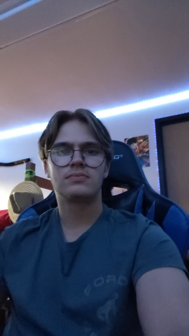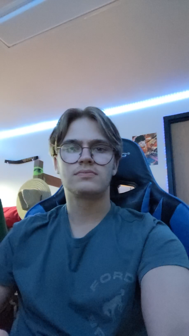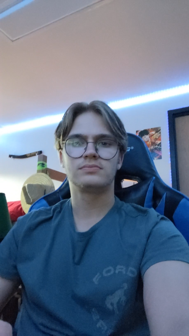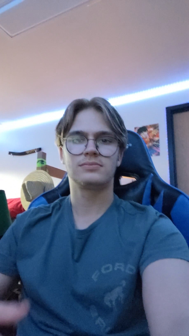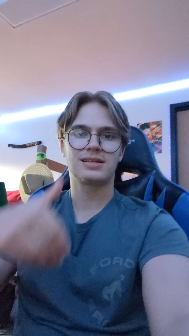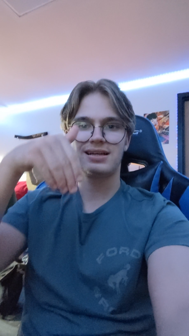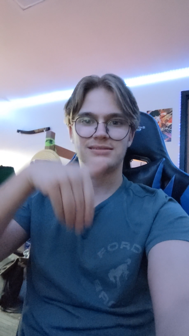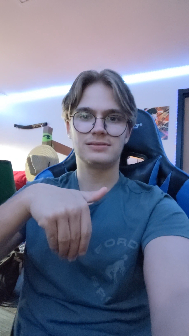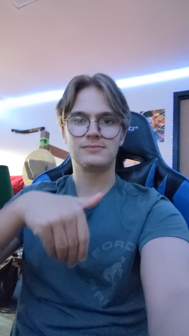night night